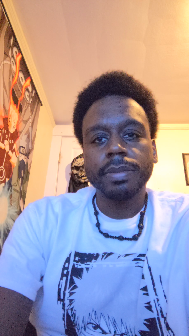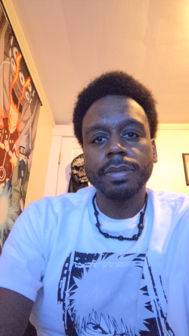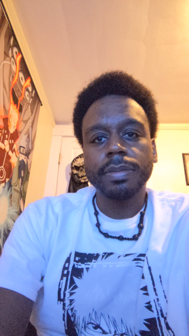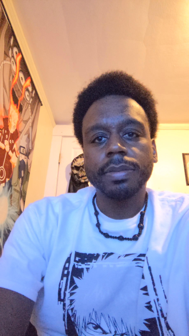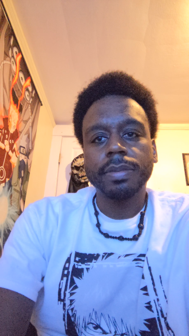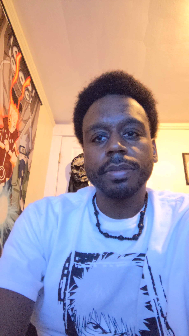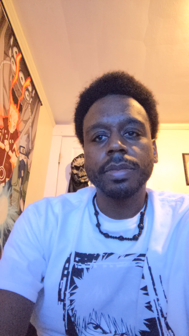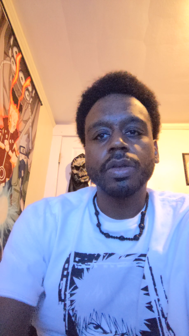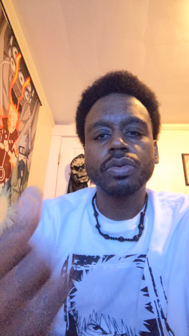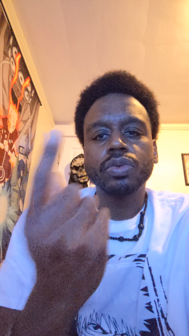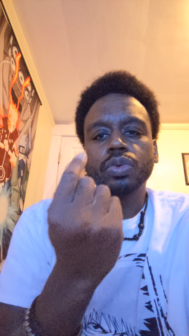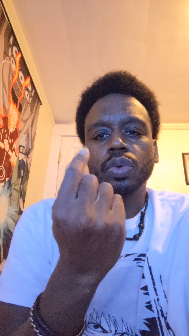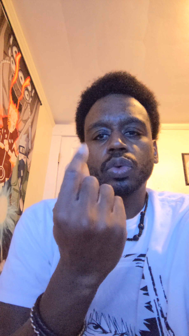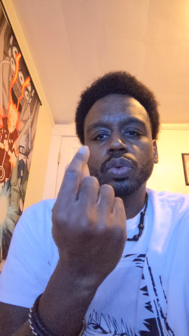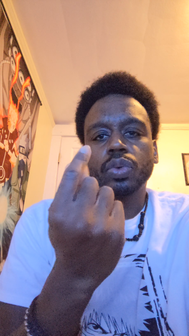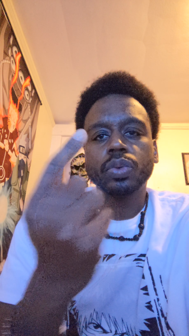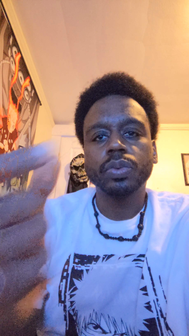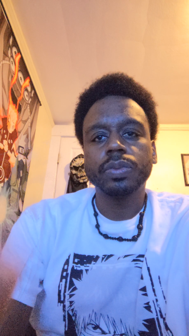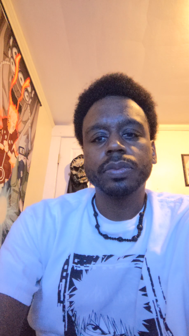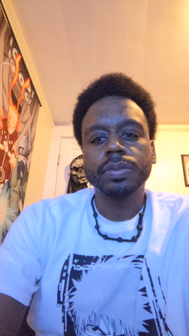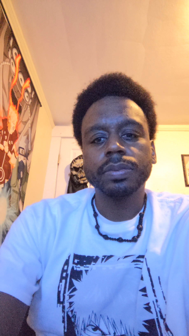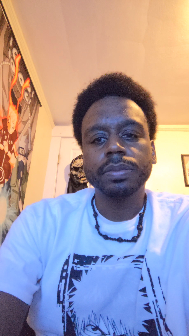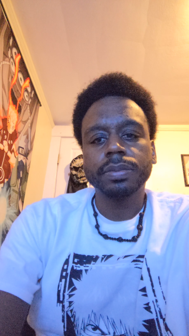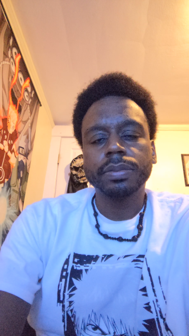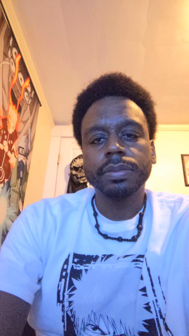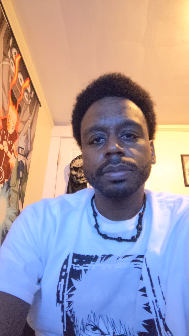do